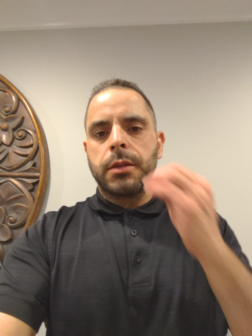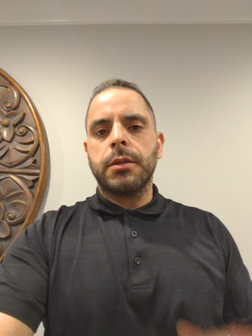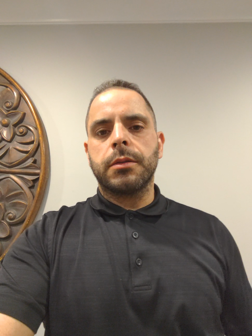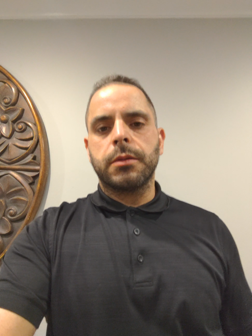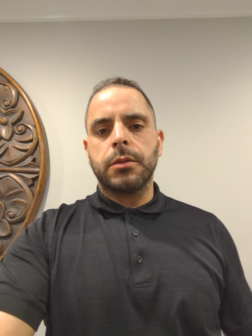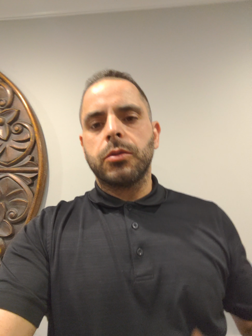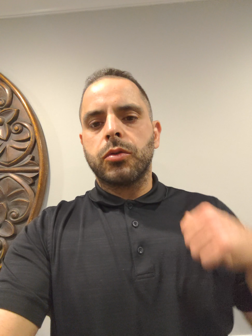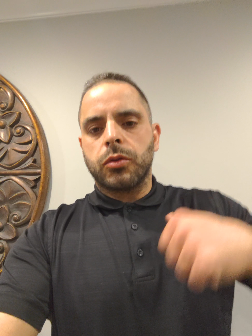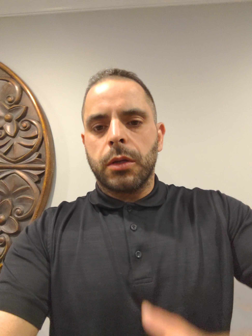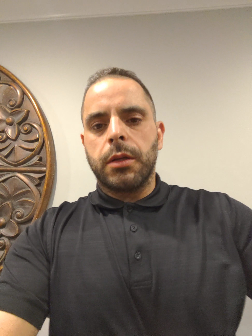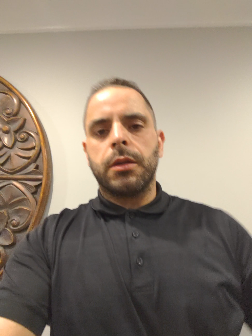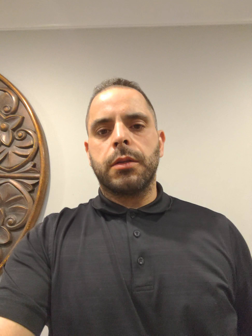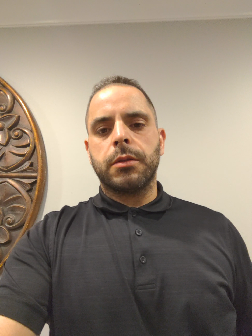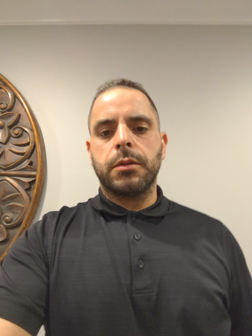jacket